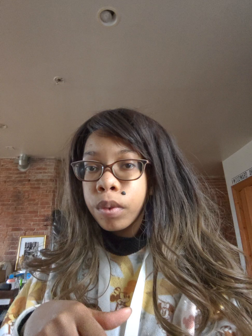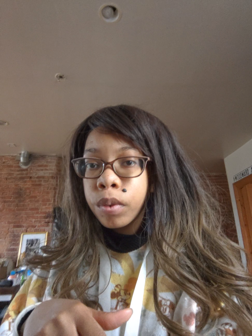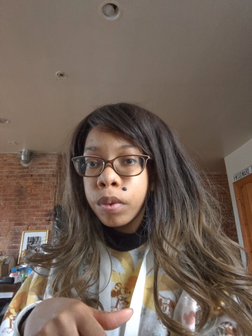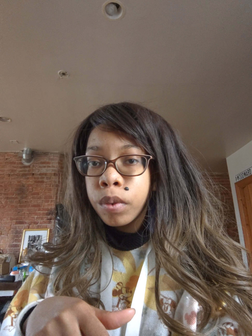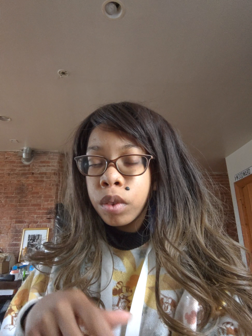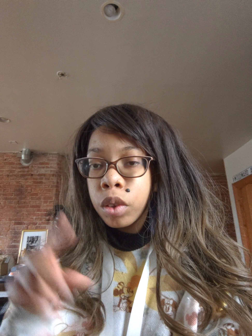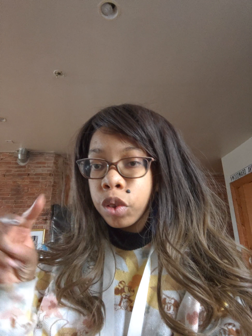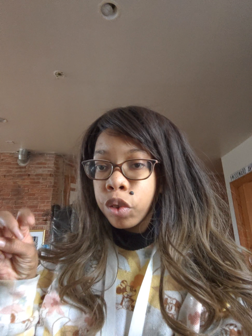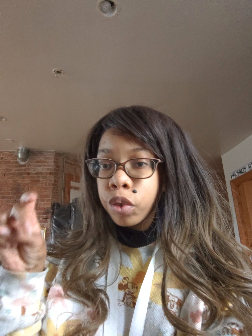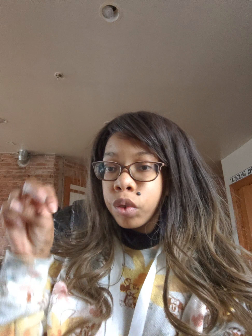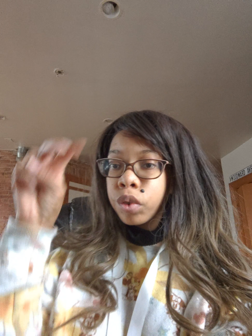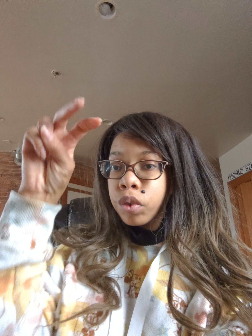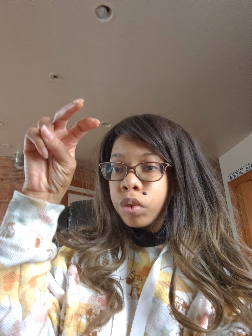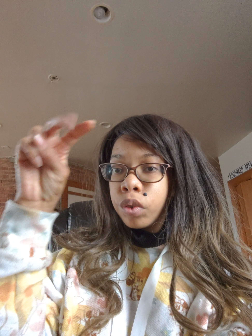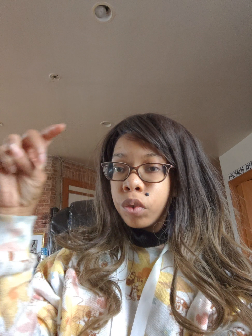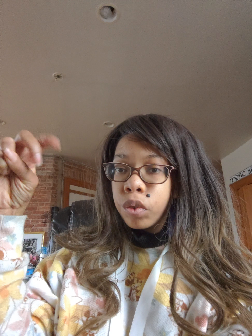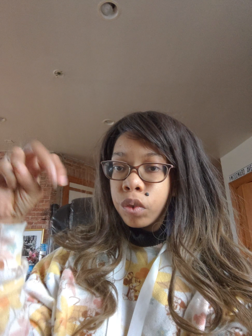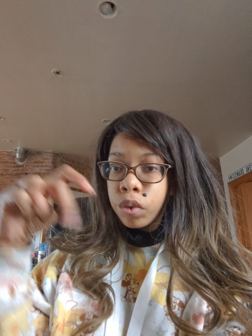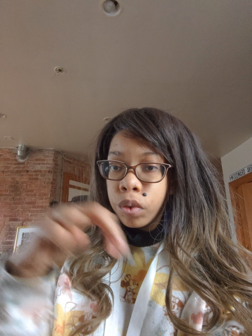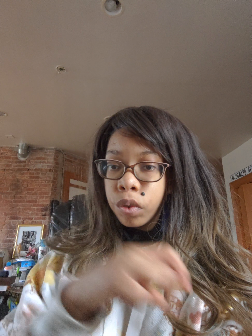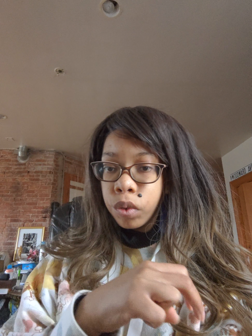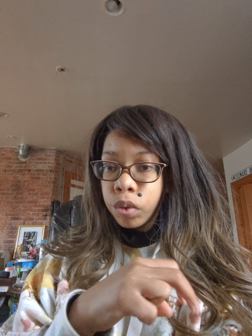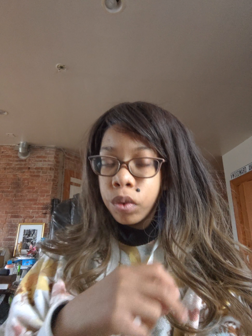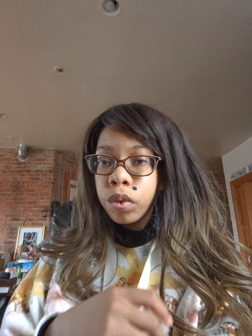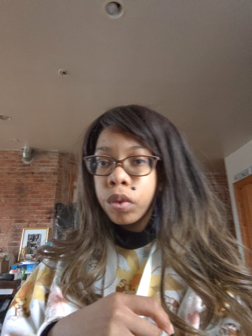stairs